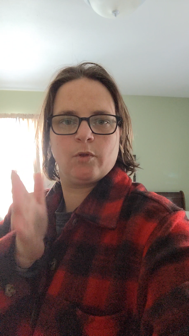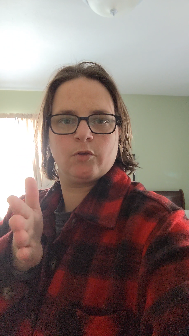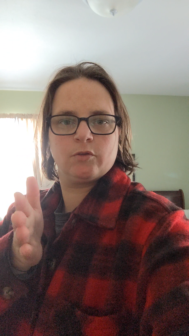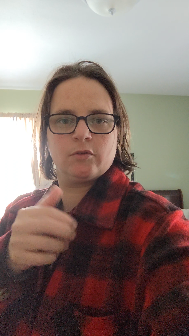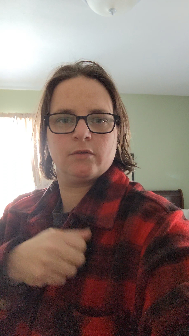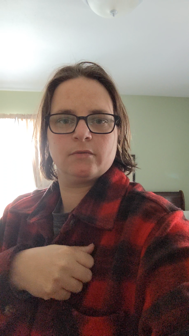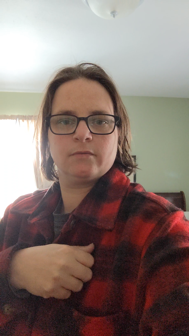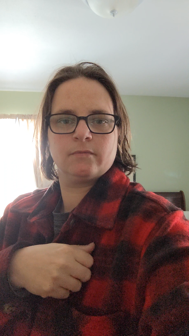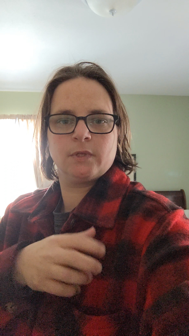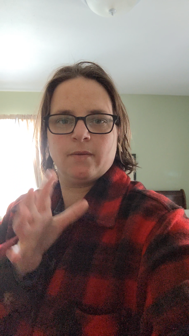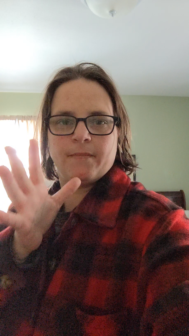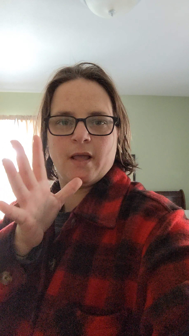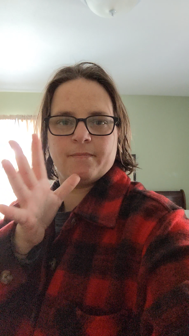mommy